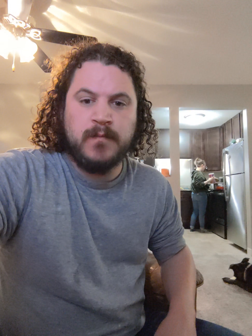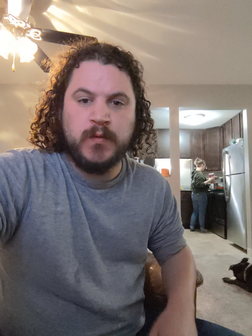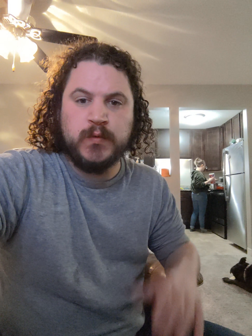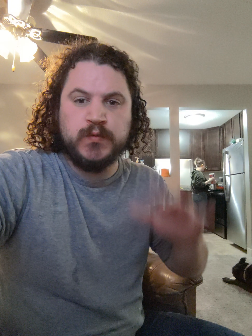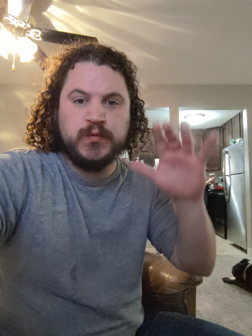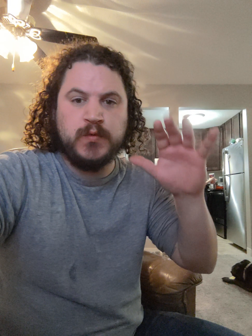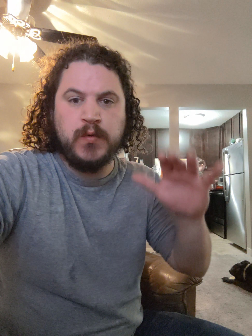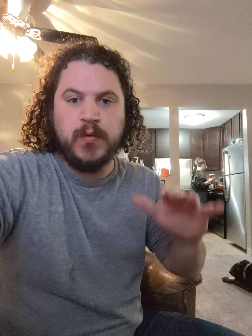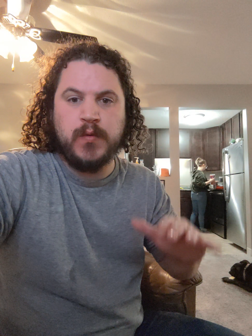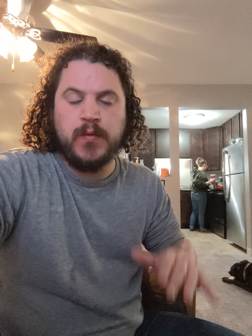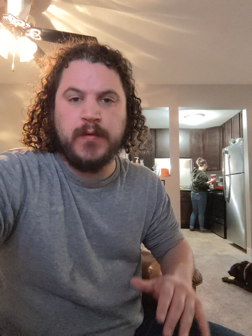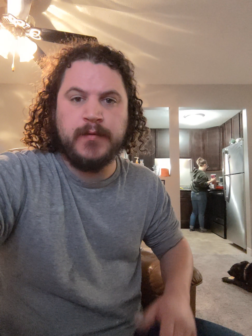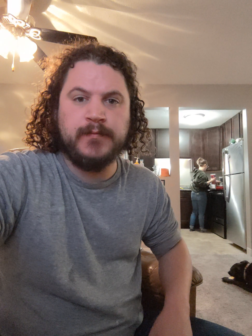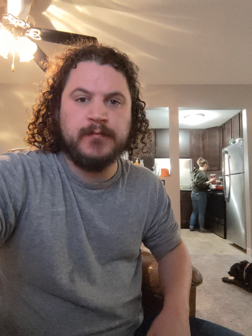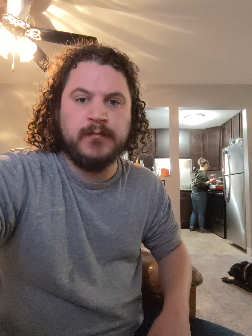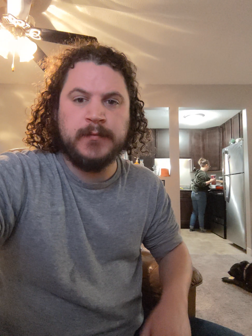snow